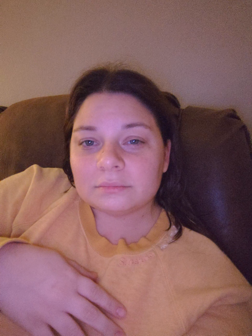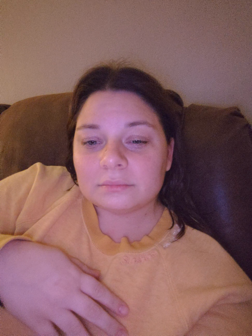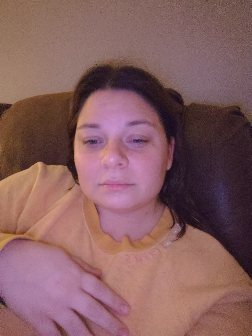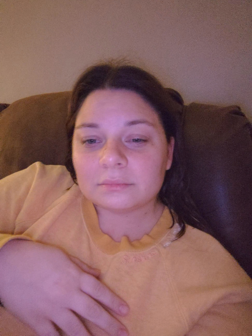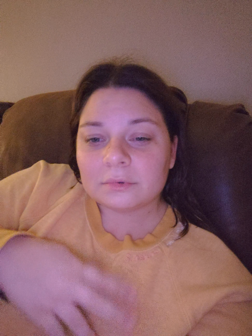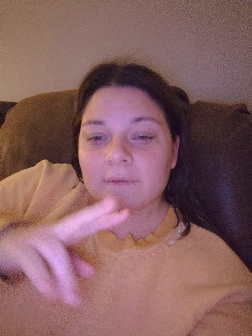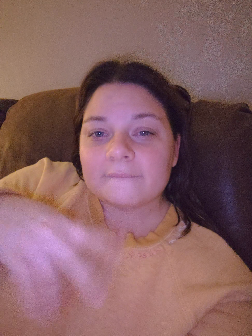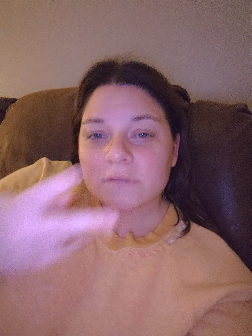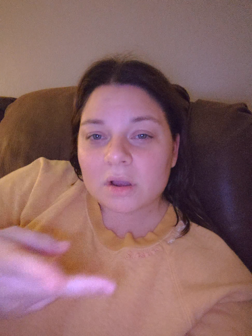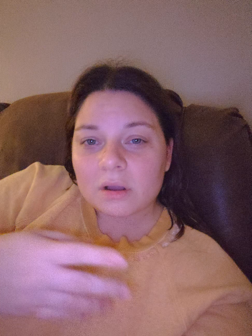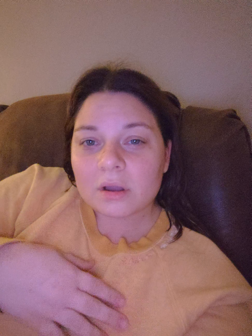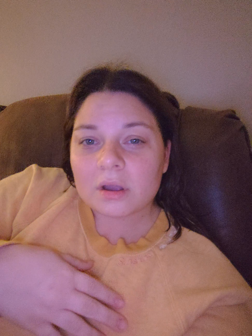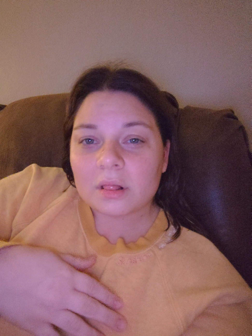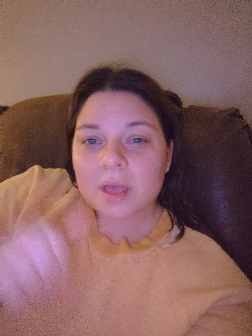fall